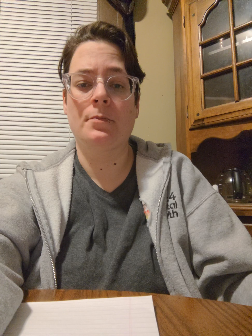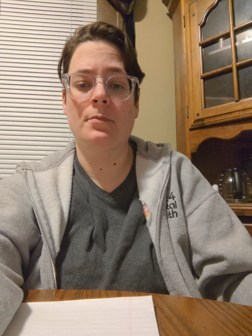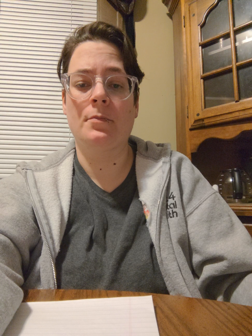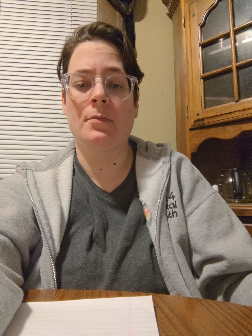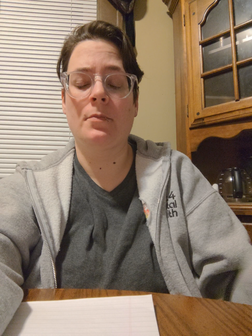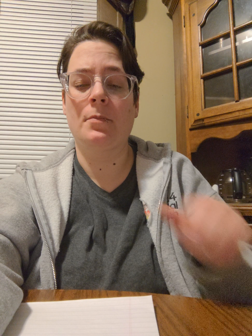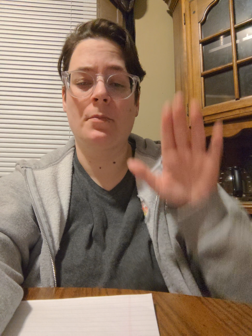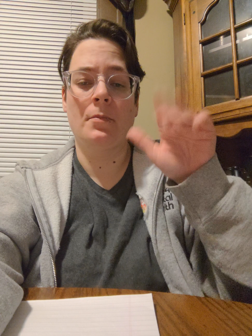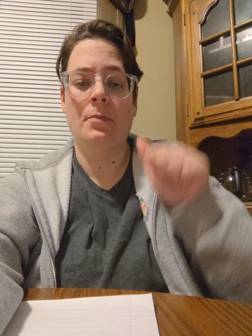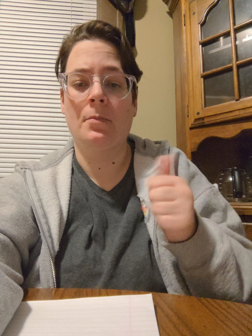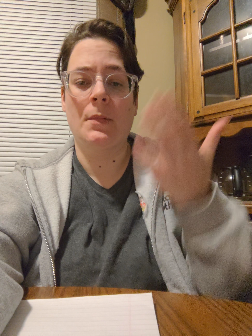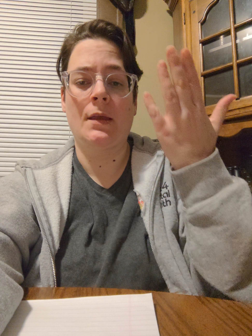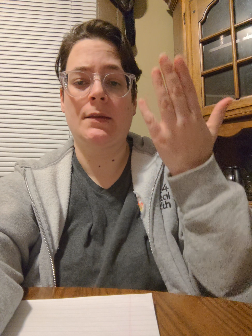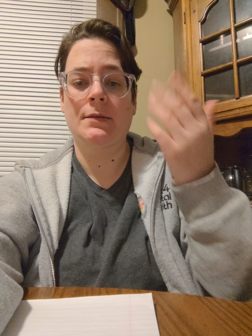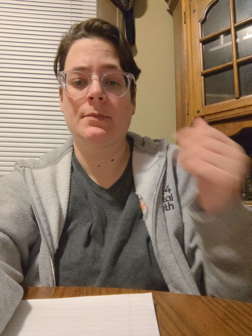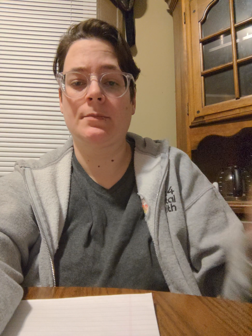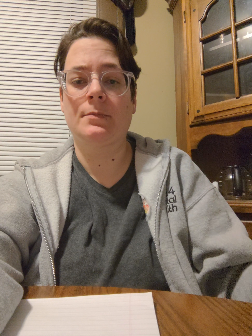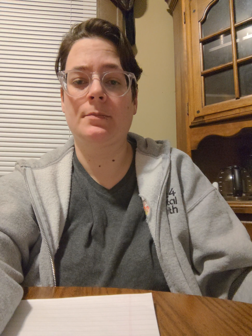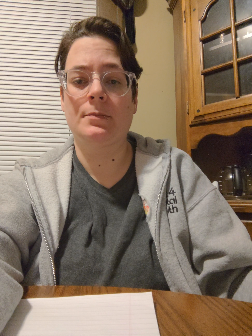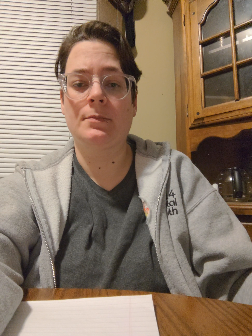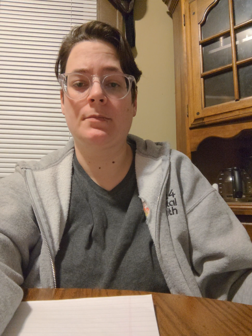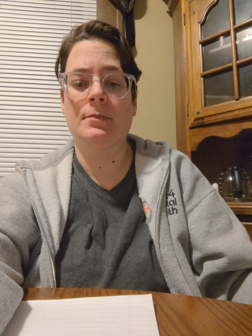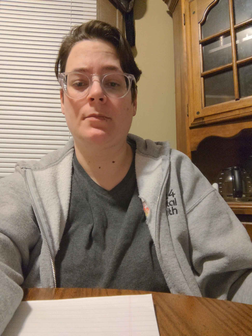mitten